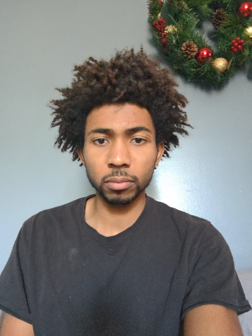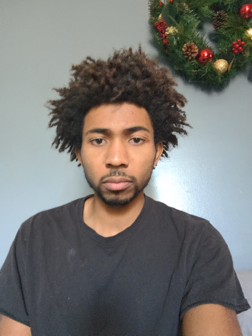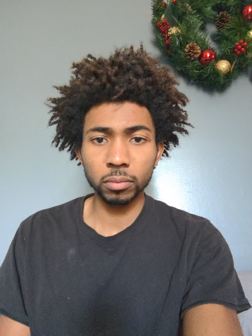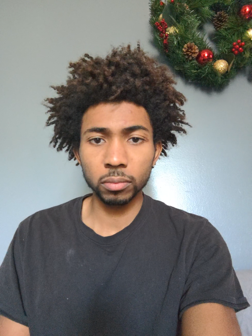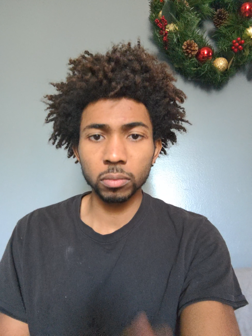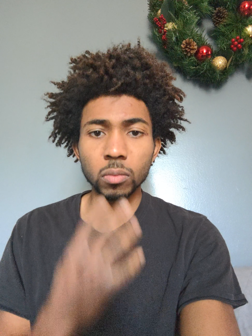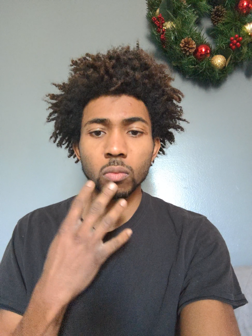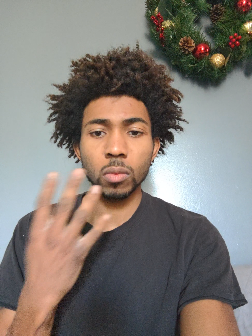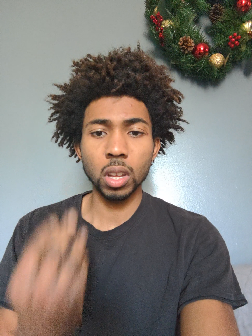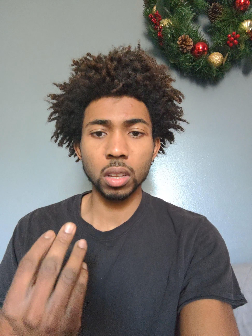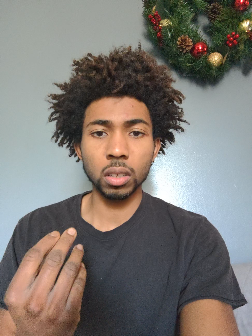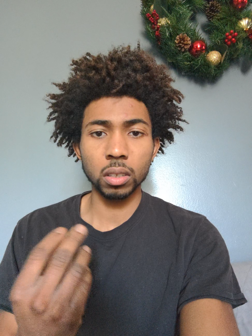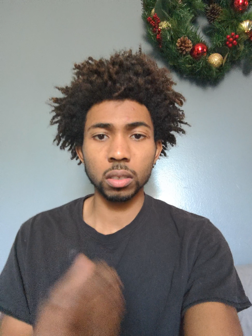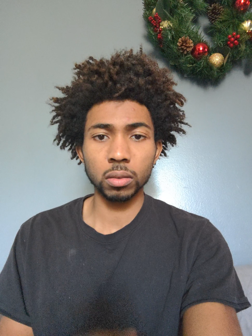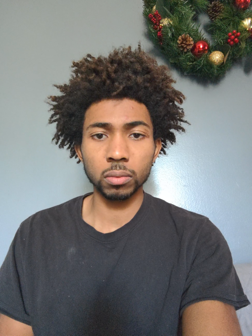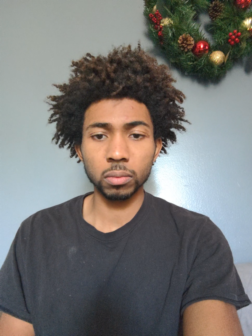wet